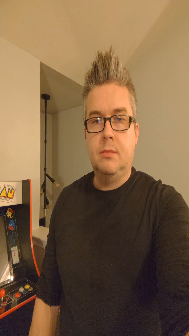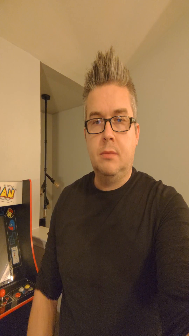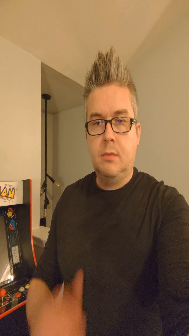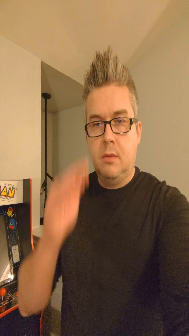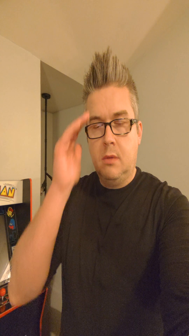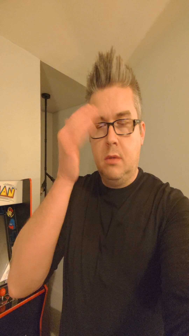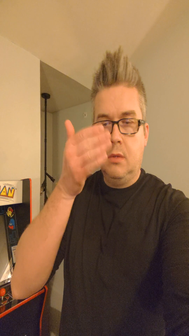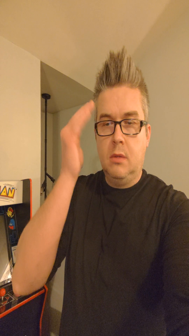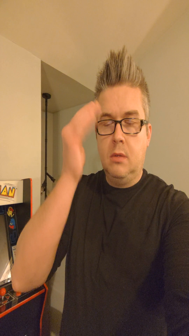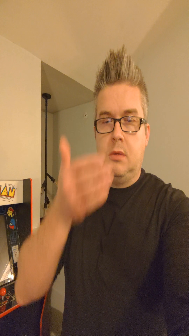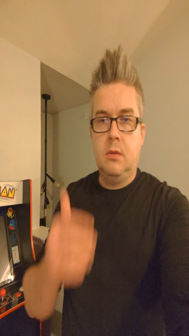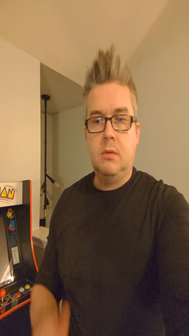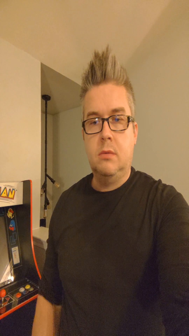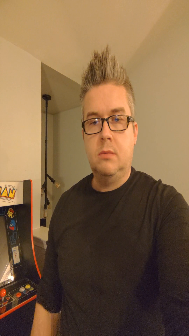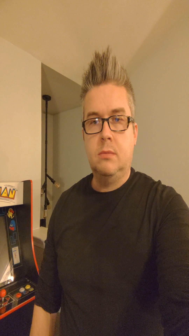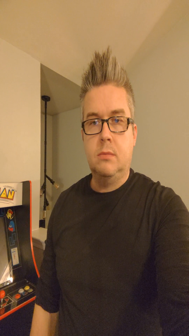sleepy